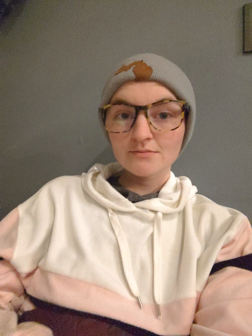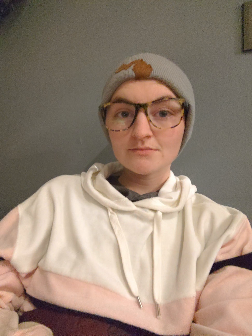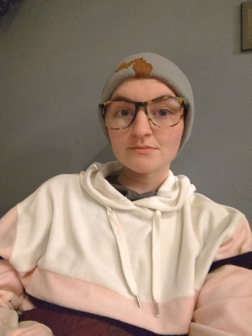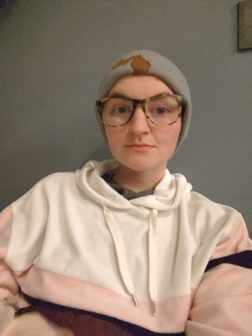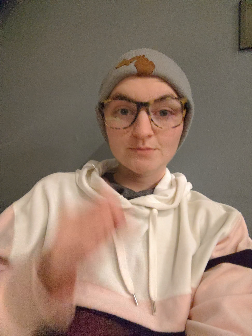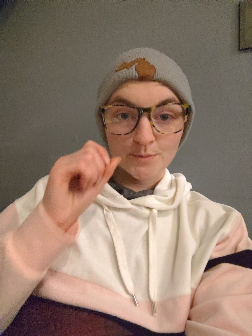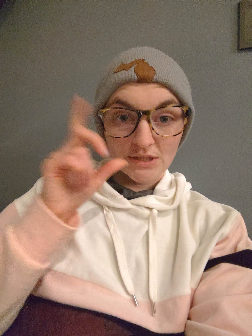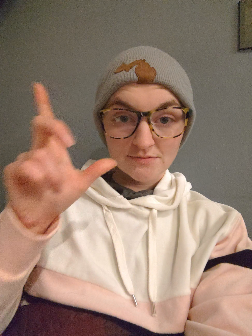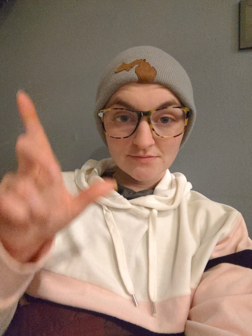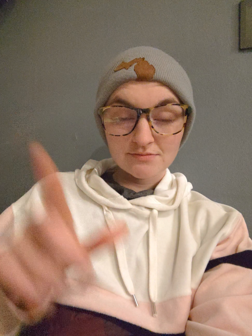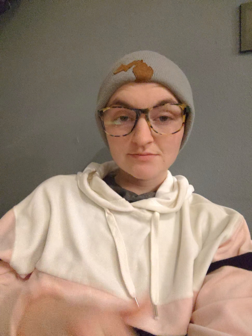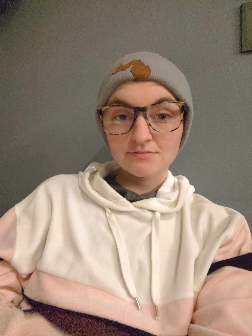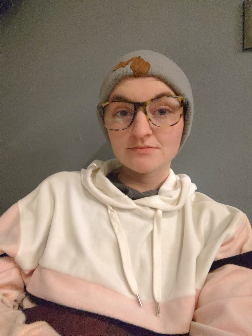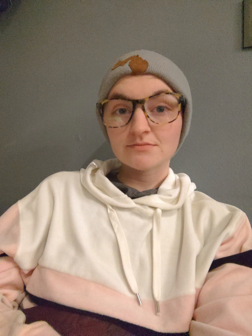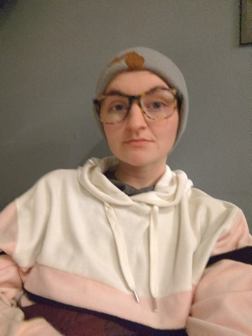awake